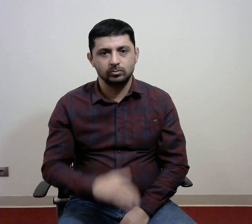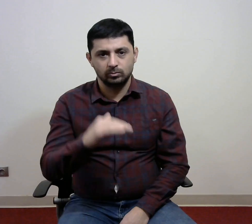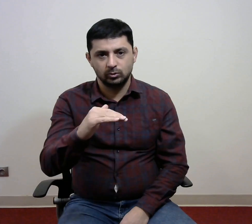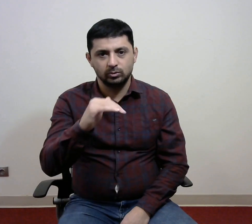siz